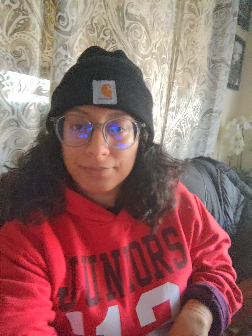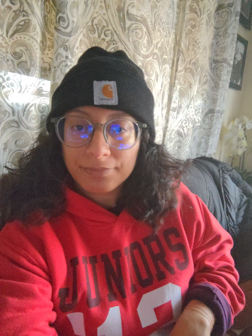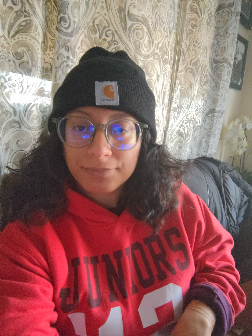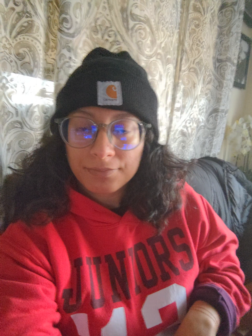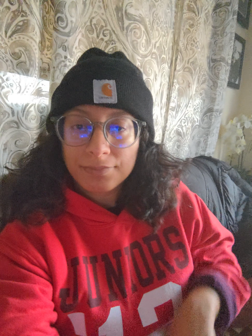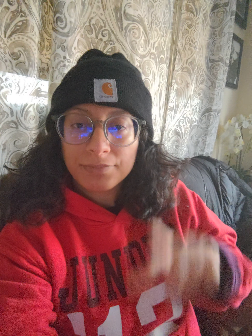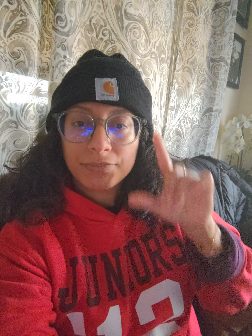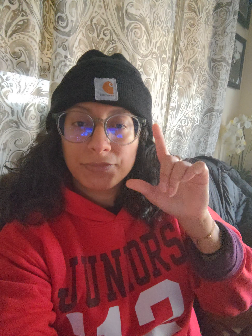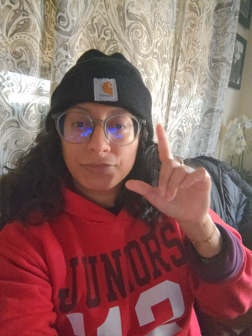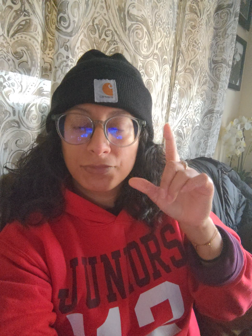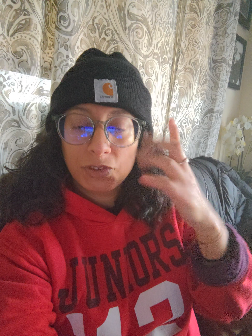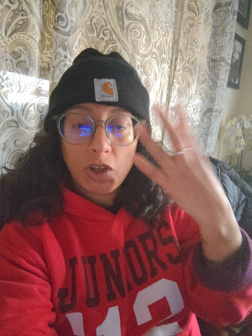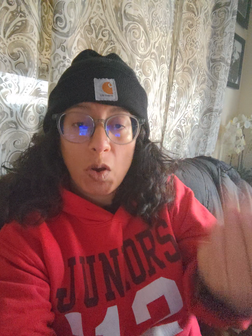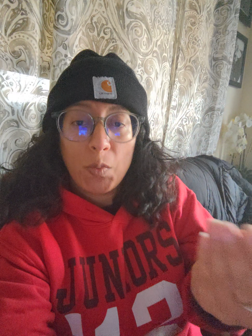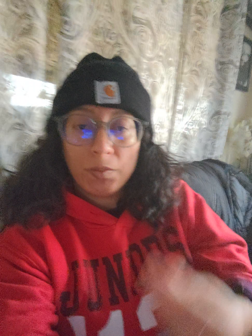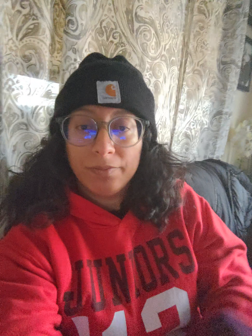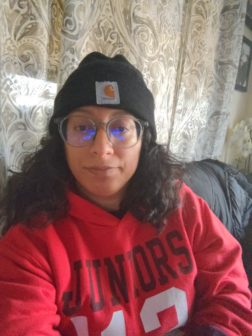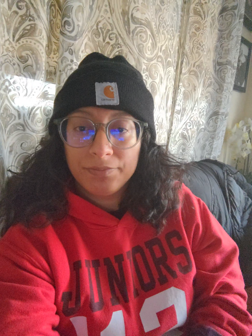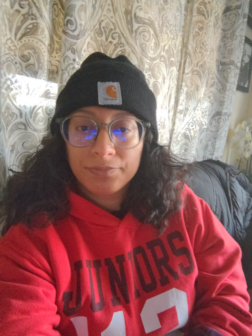go